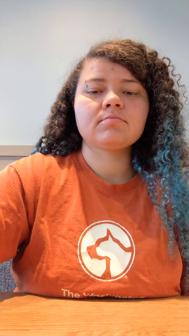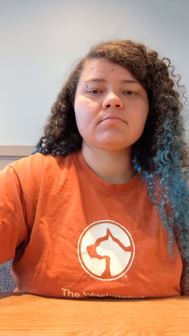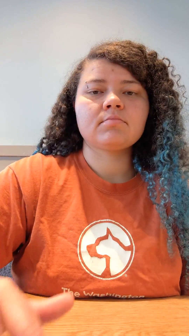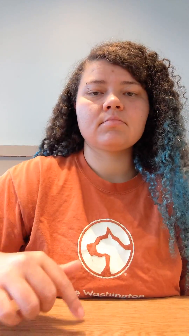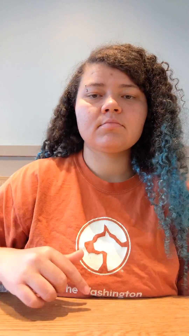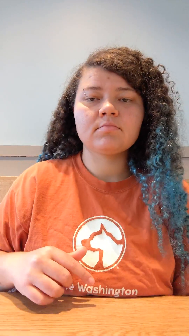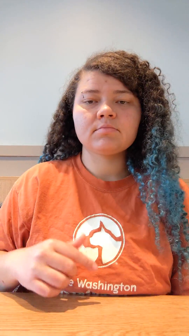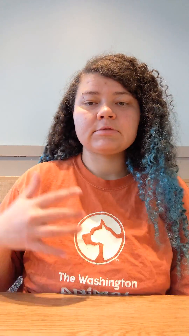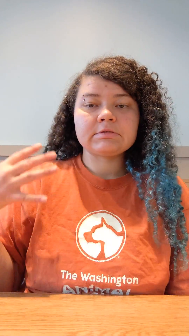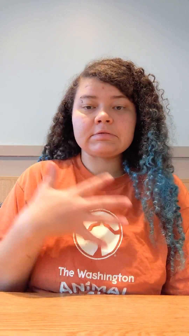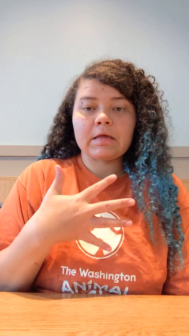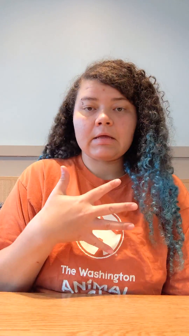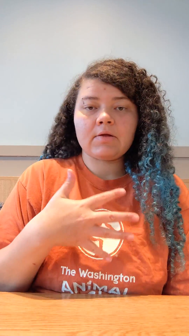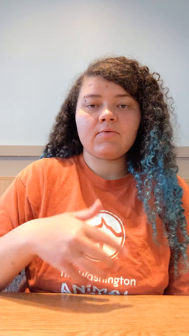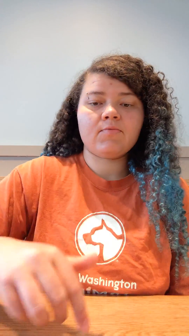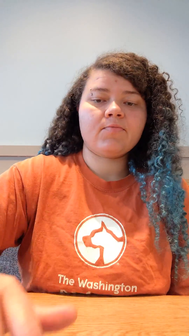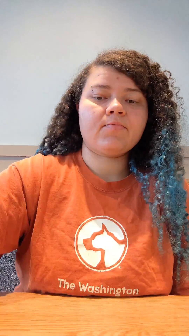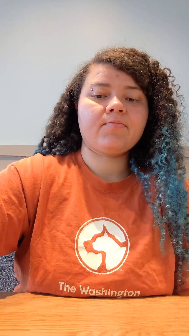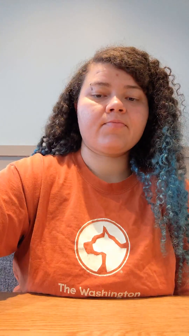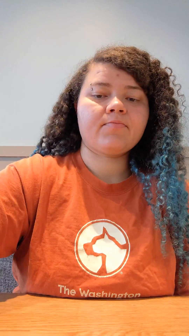scared